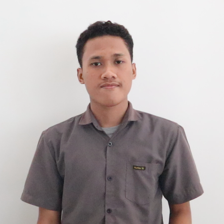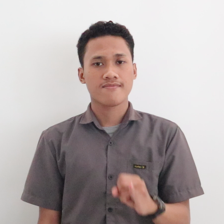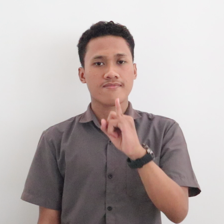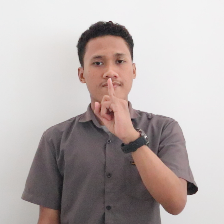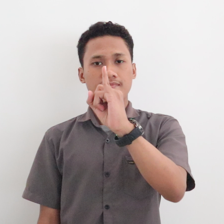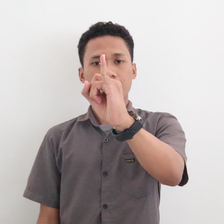I